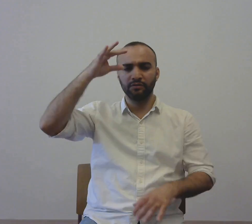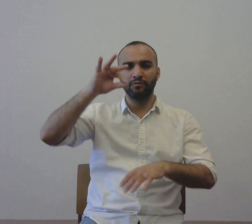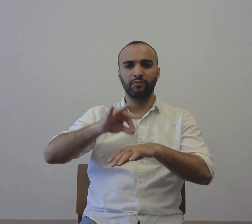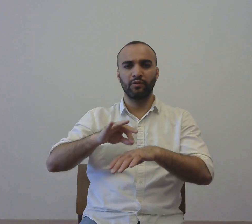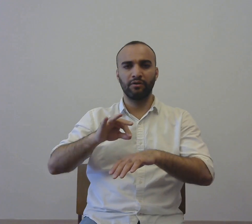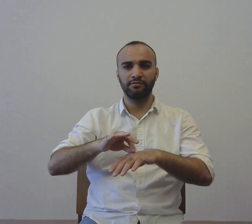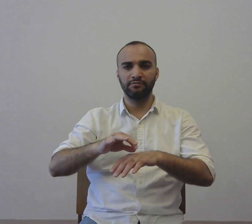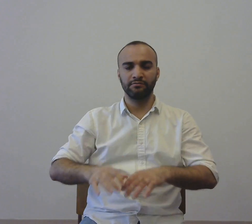ağrımaq